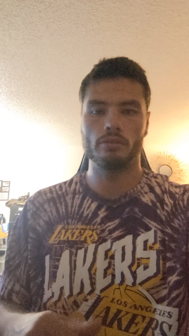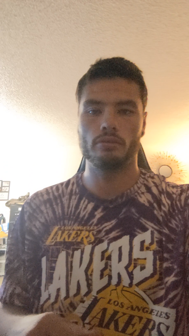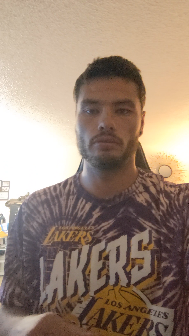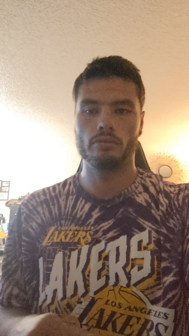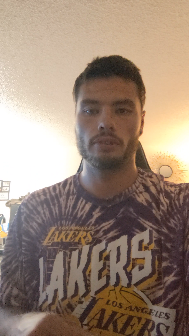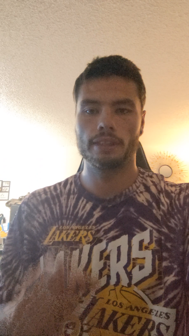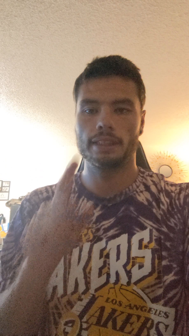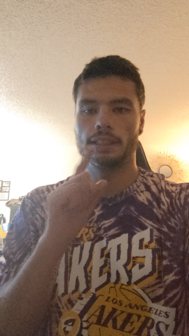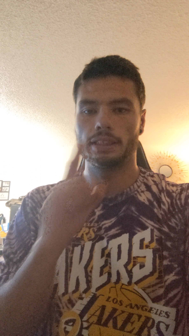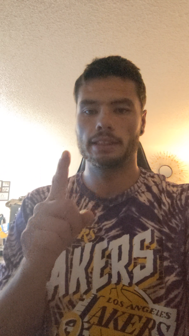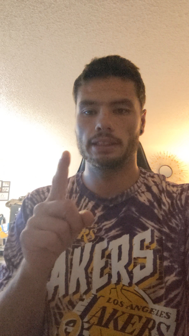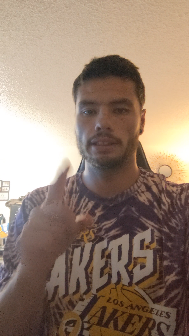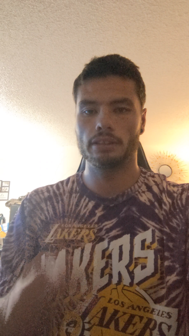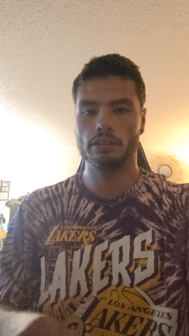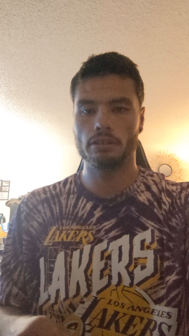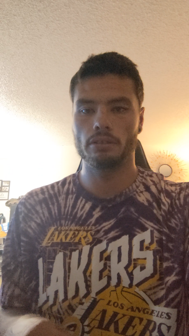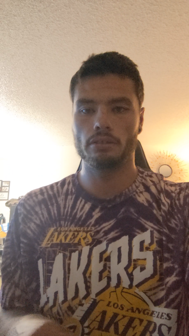is